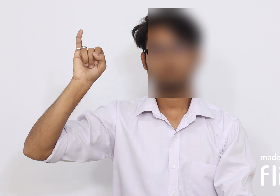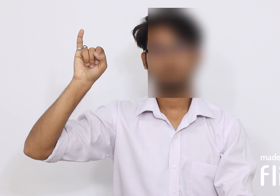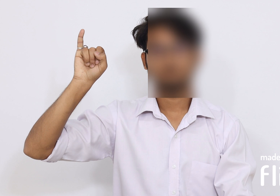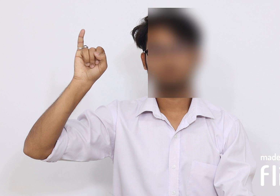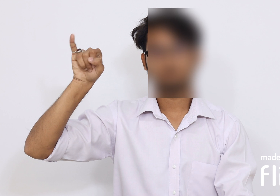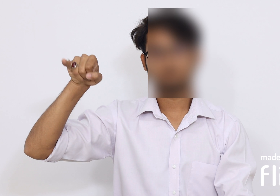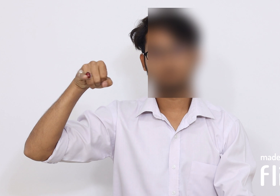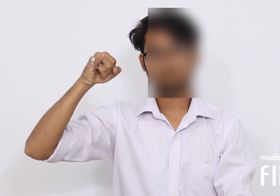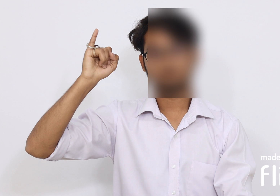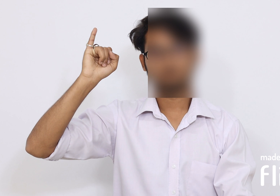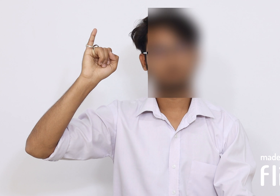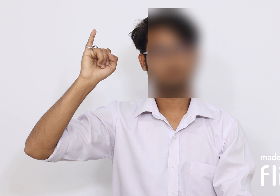ج